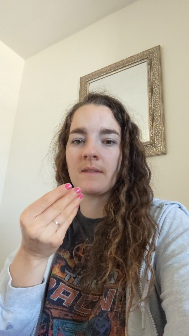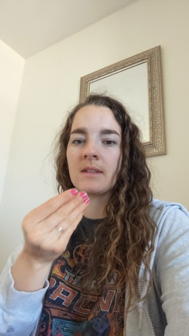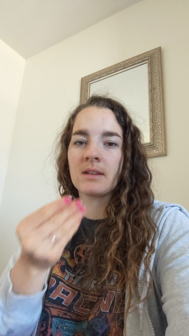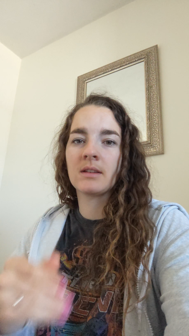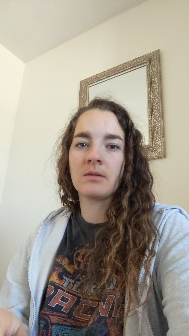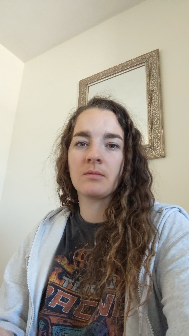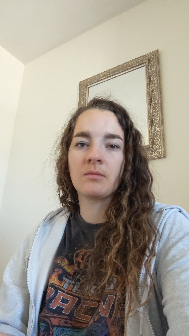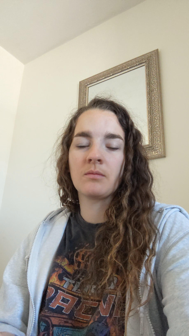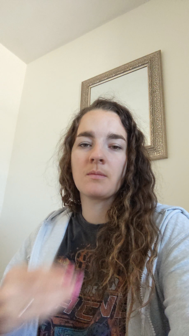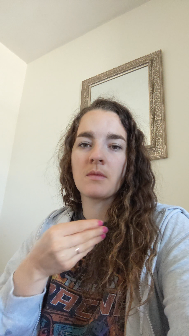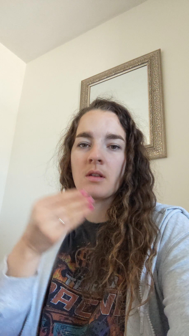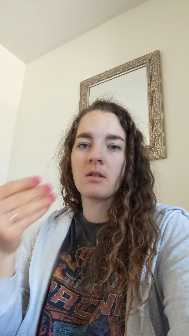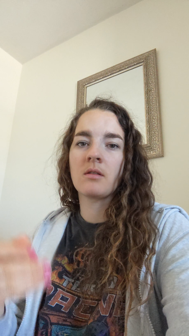buy